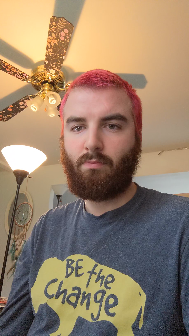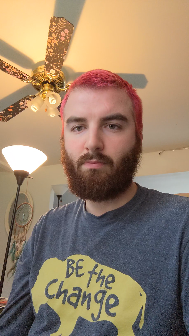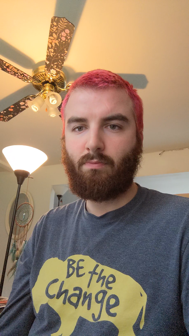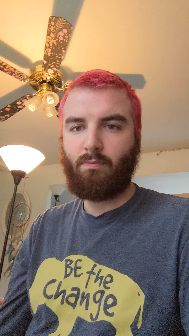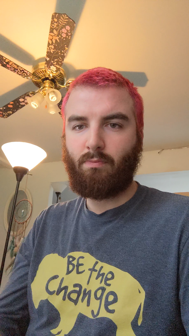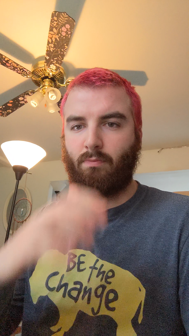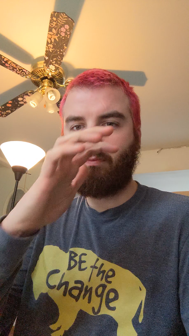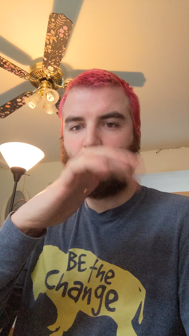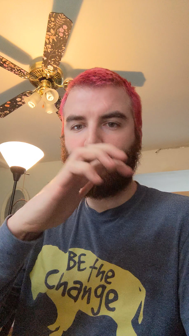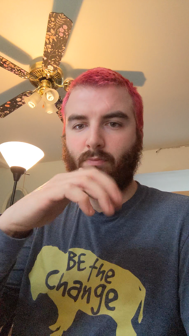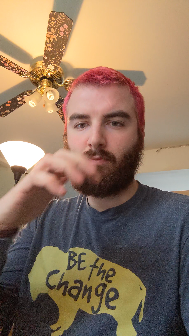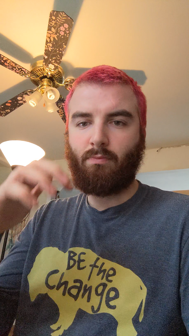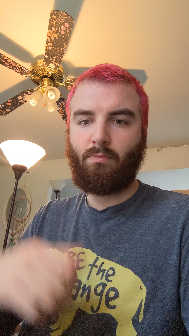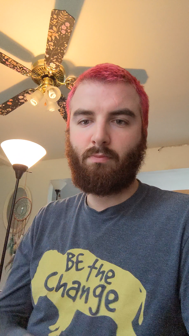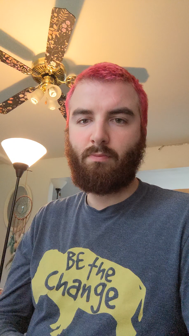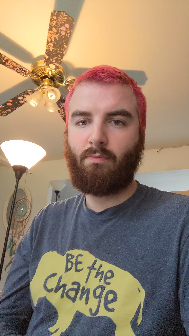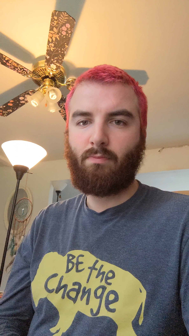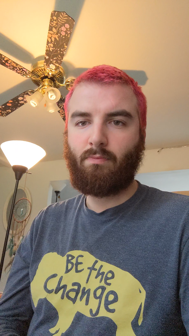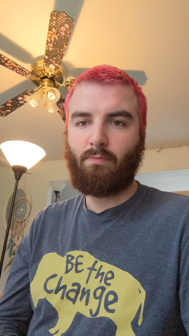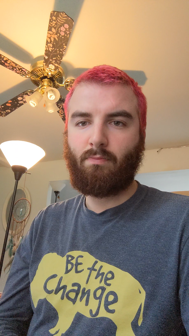grapes